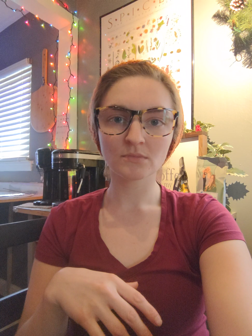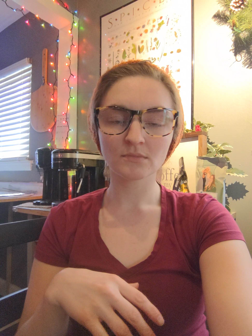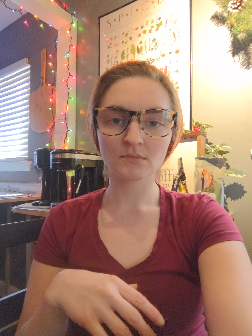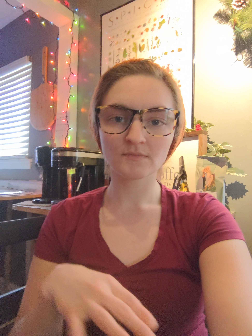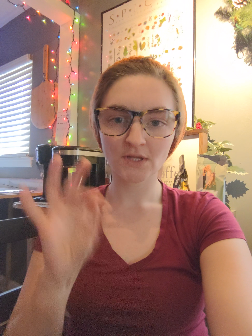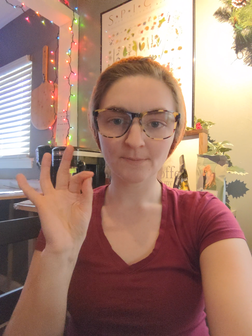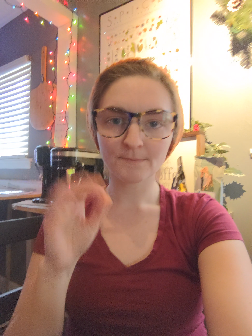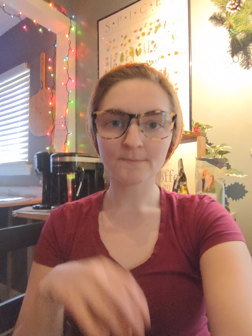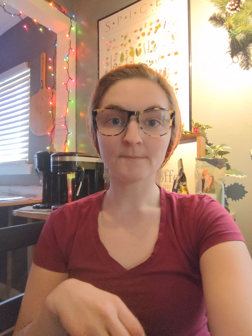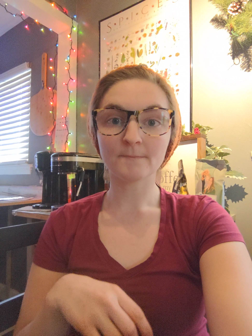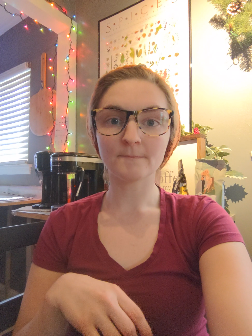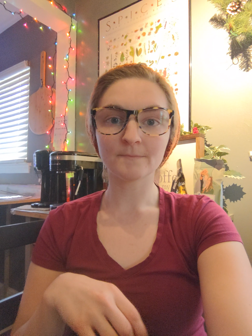find